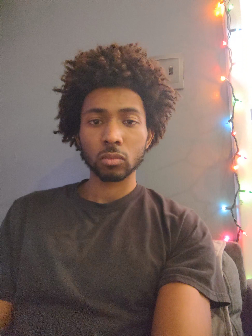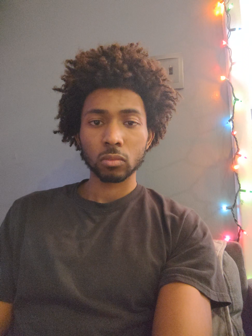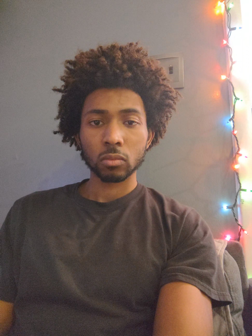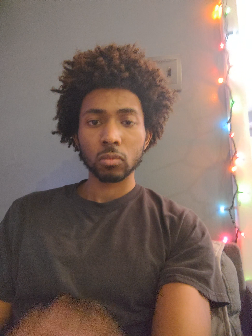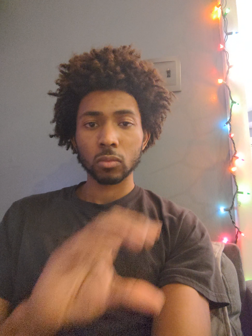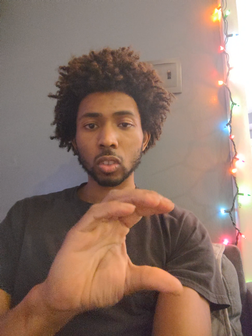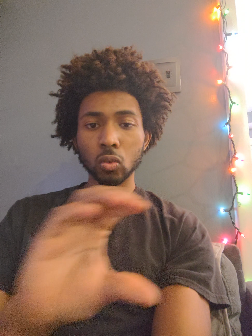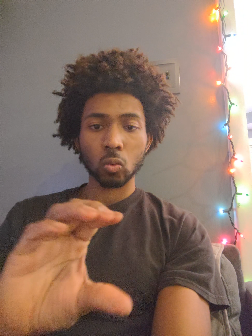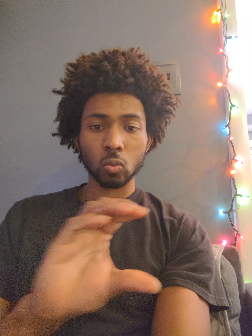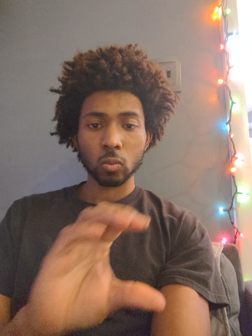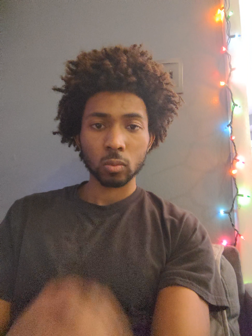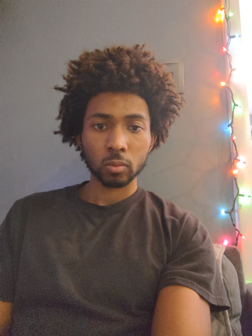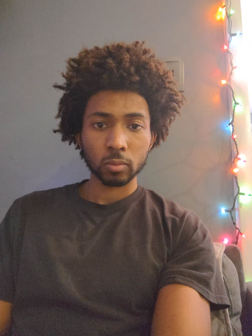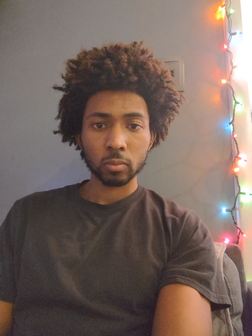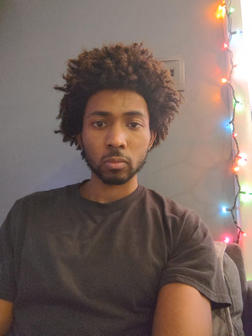chocolate